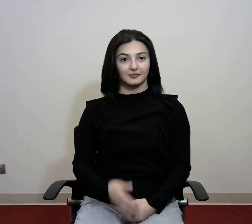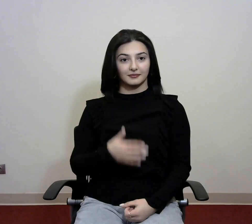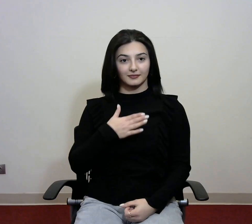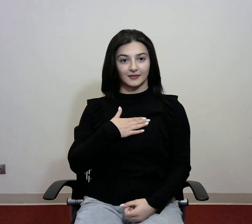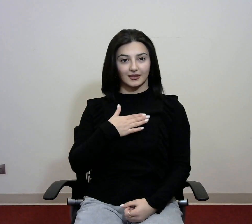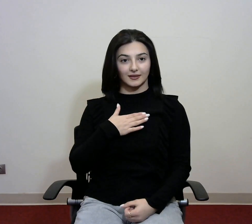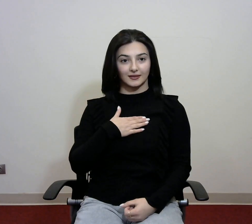mən